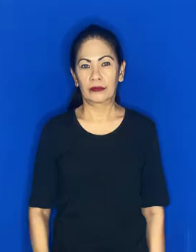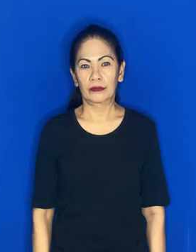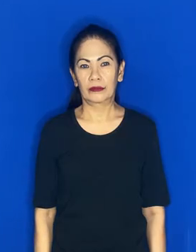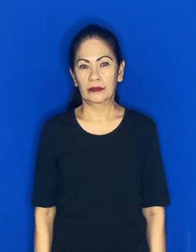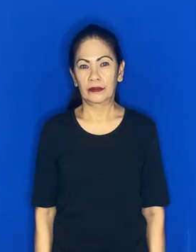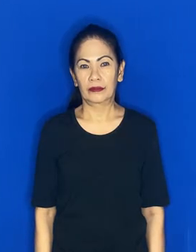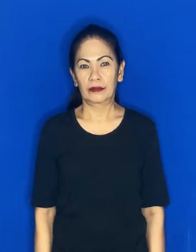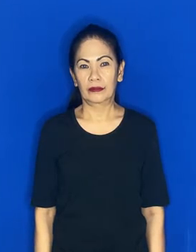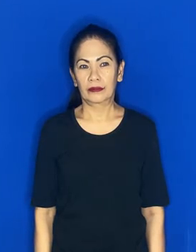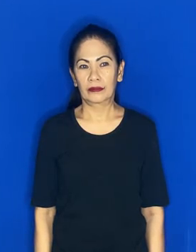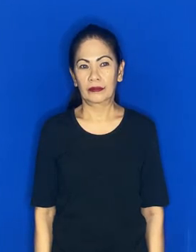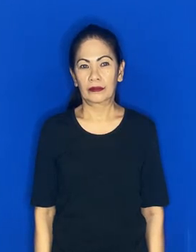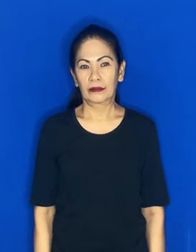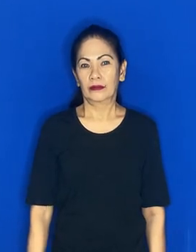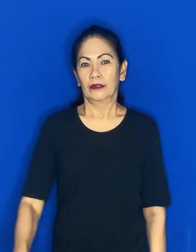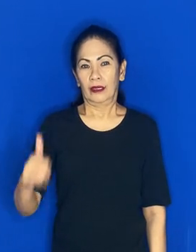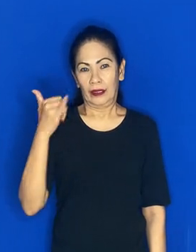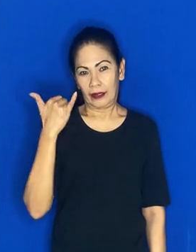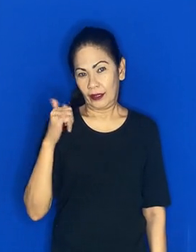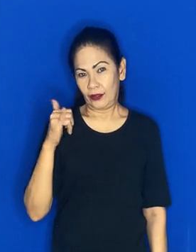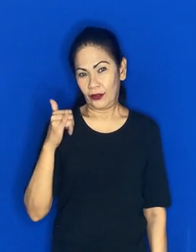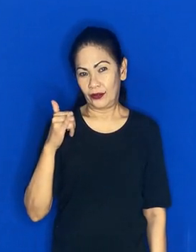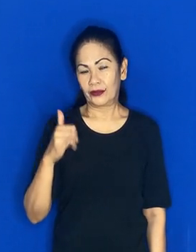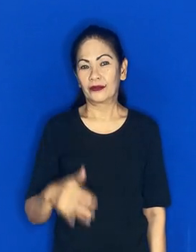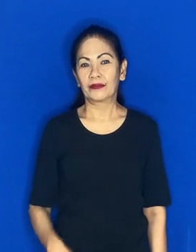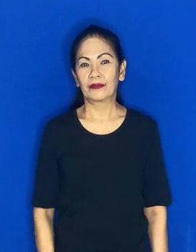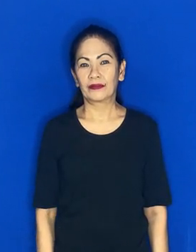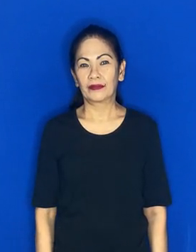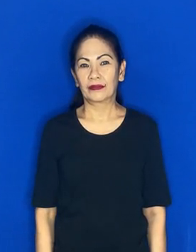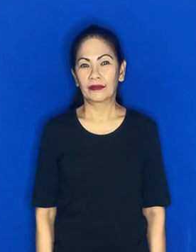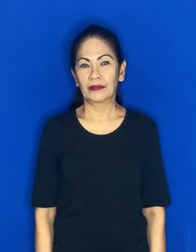yellow